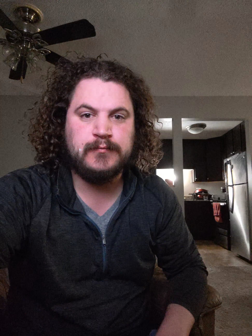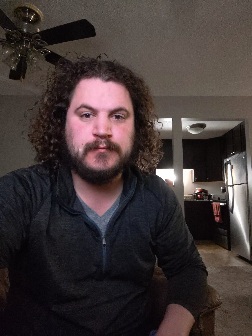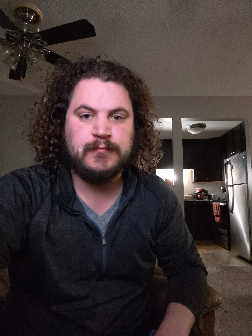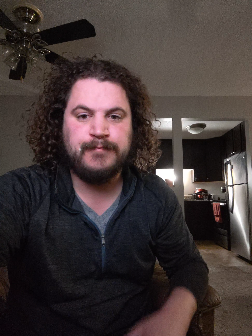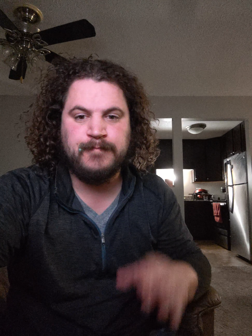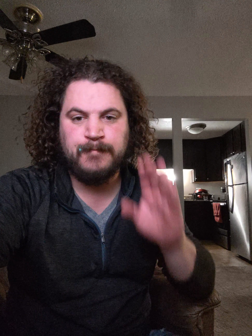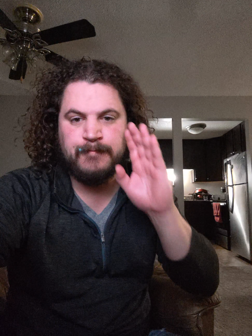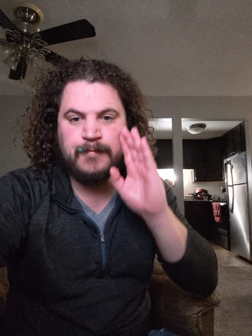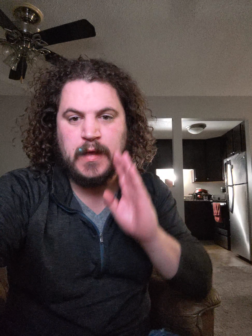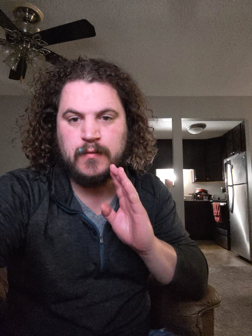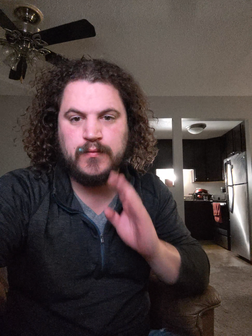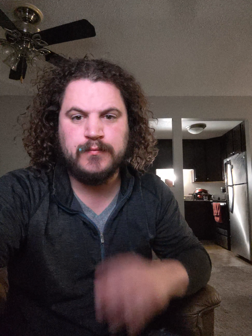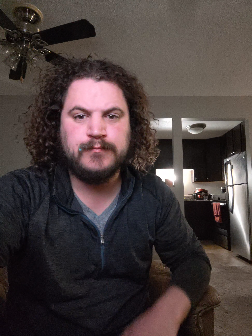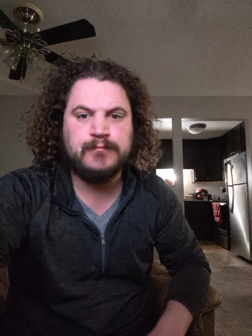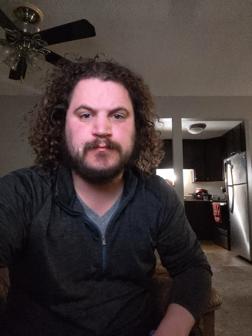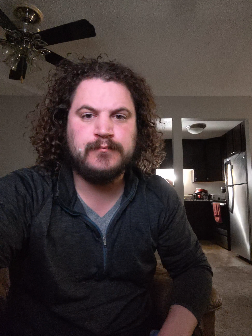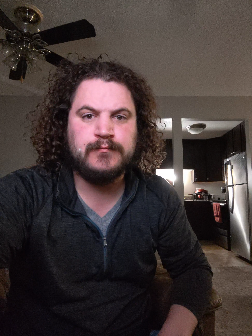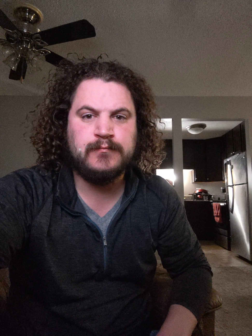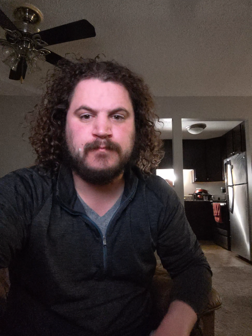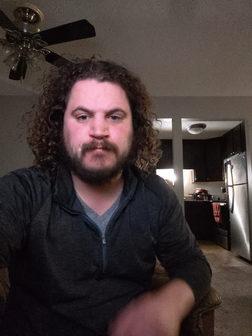brown